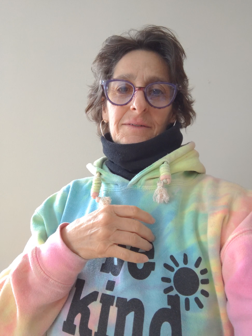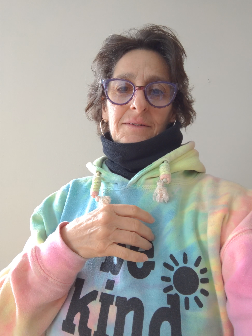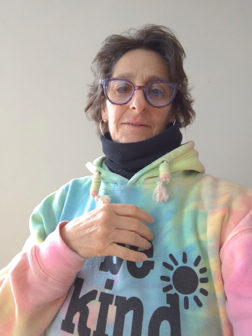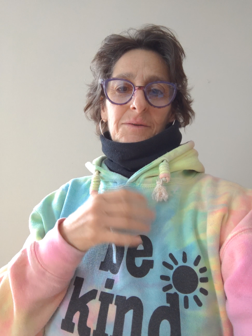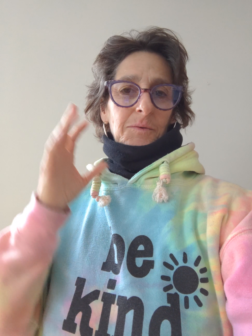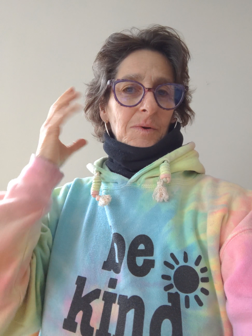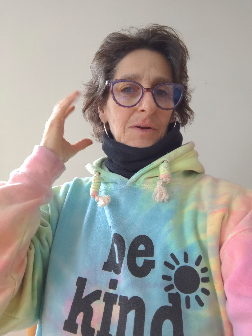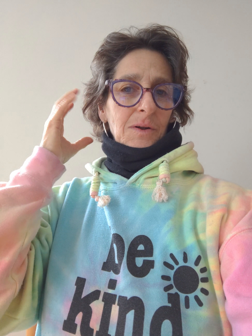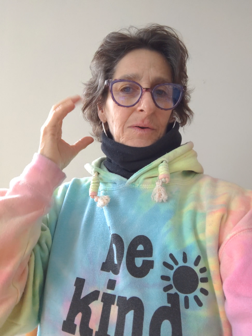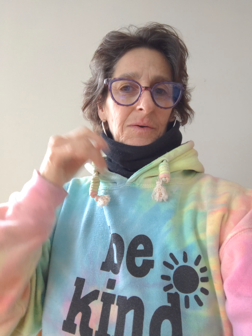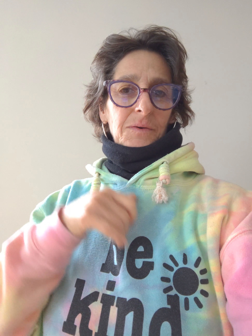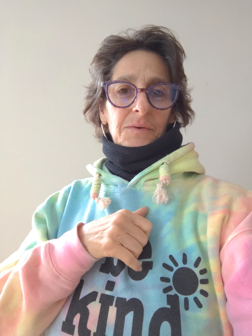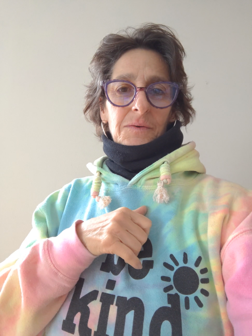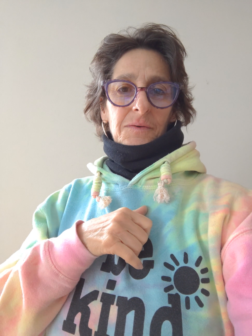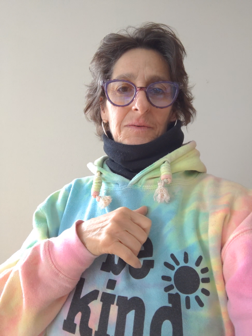radio